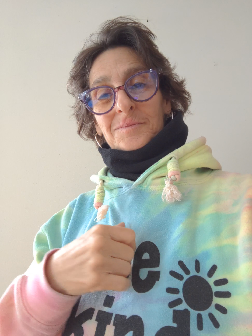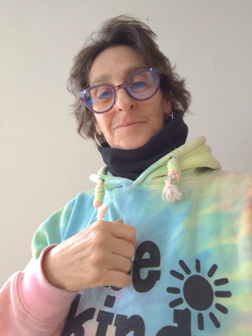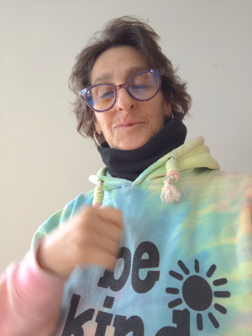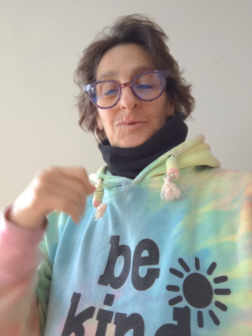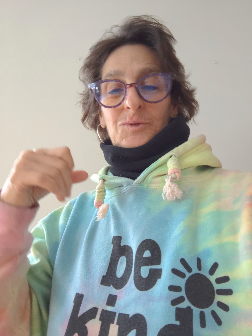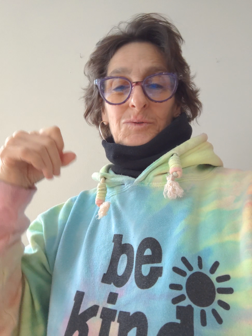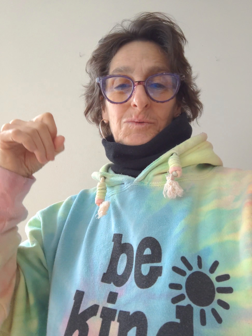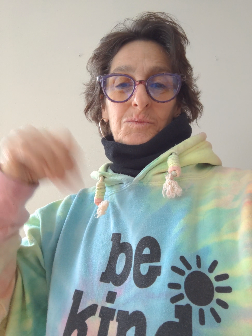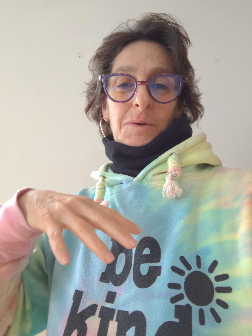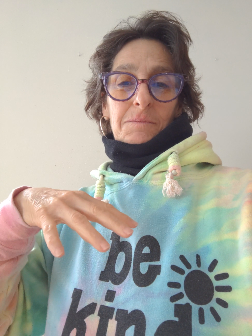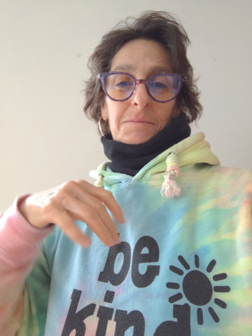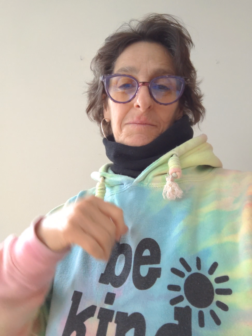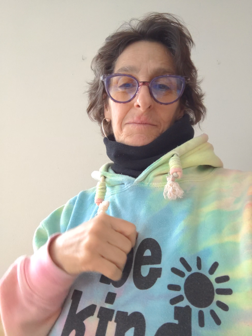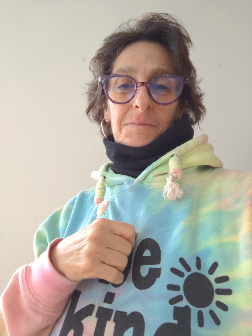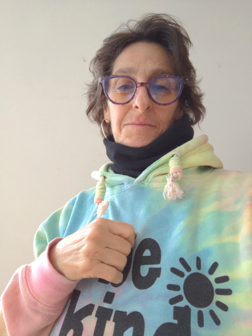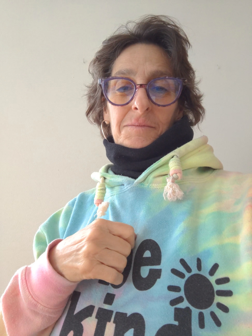drop